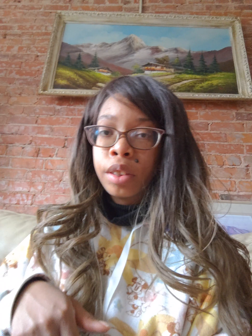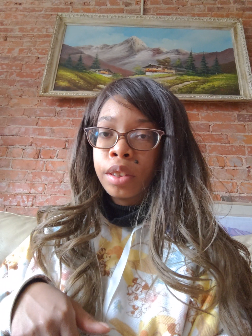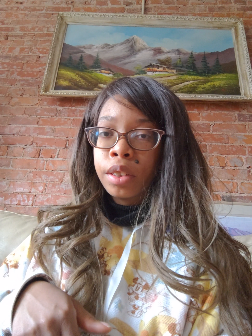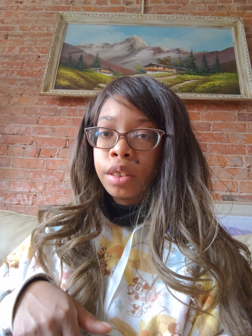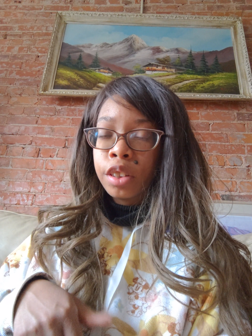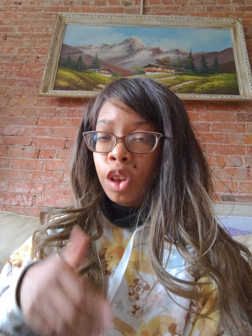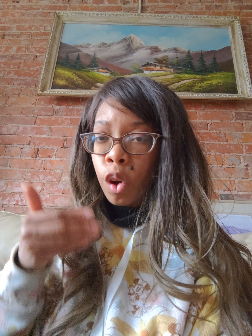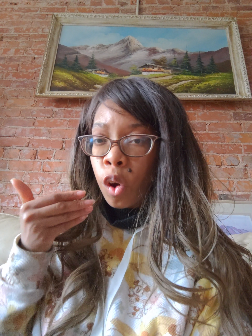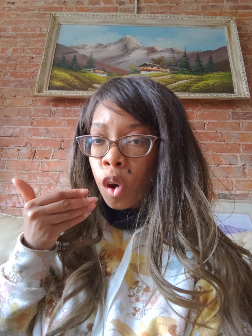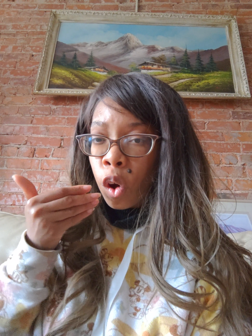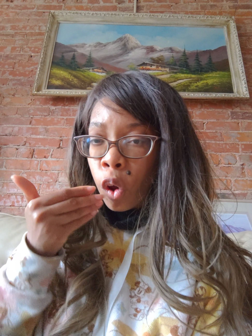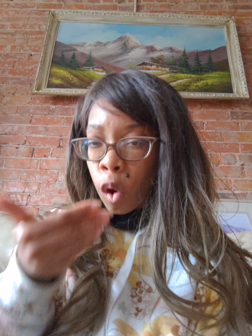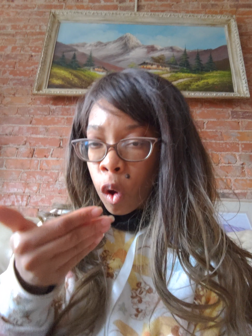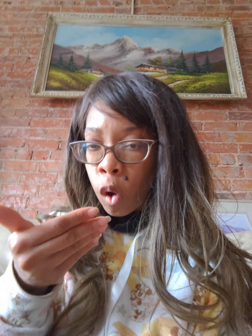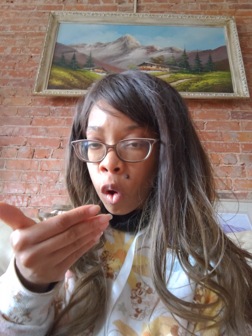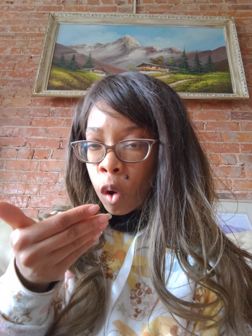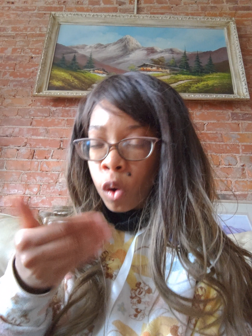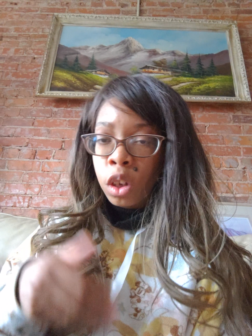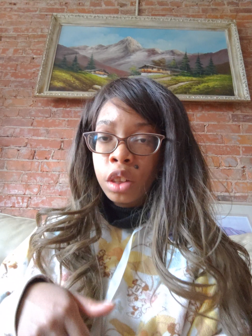close